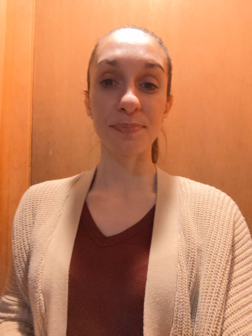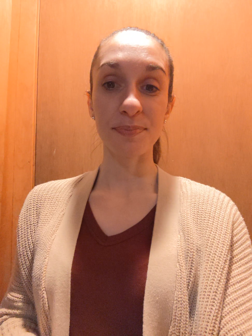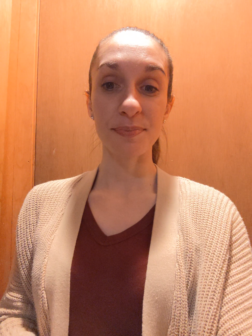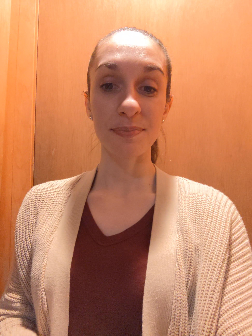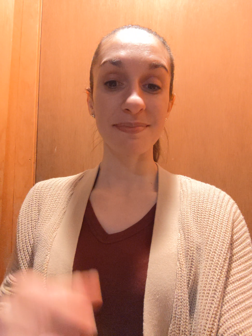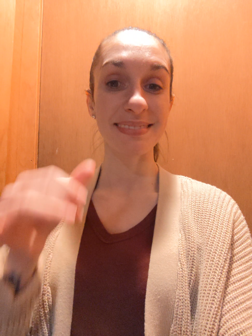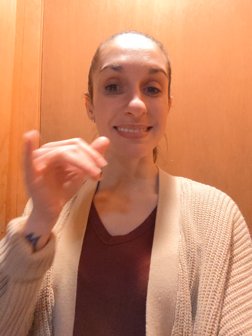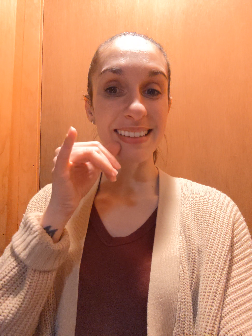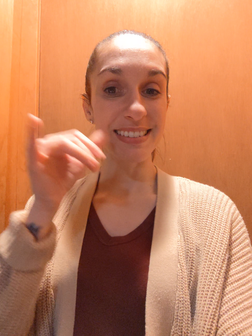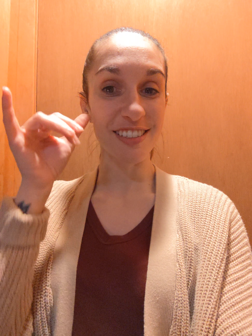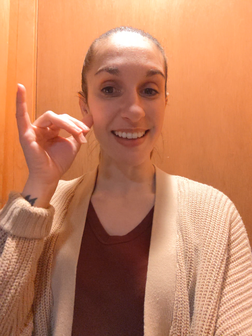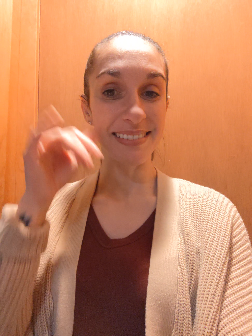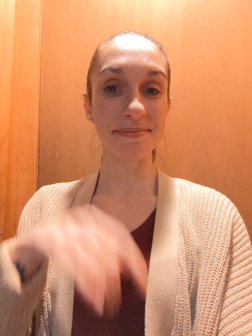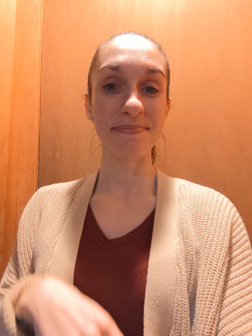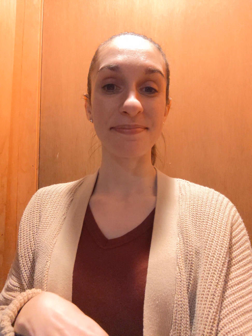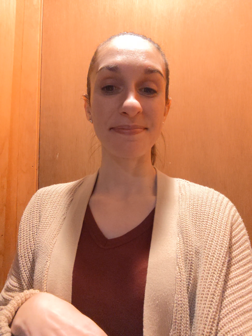yesterday